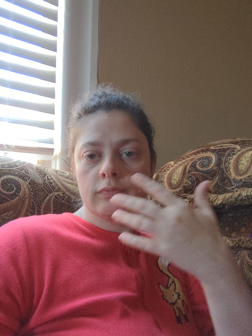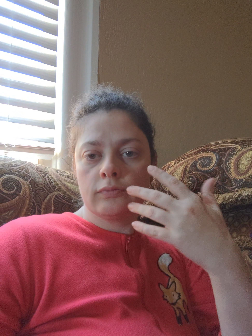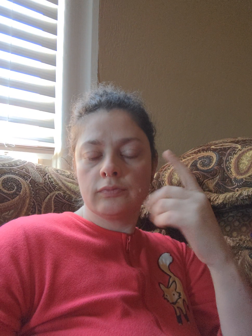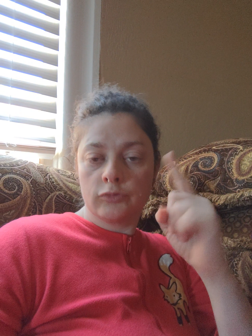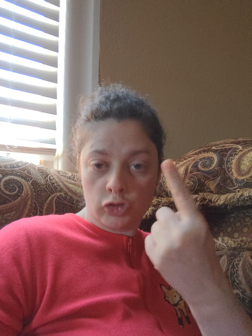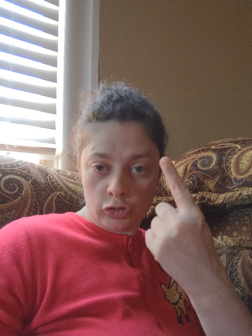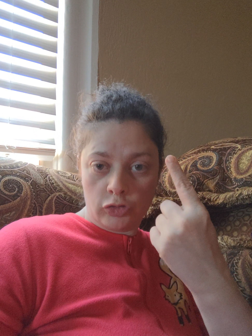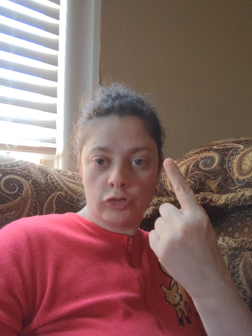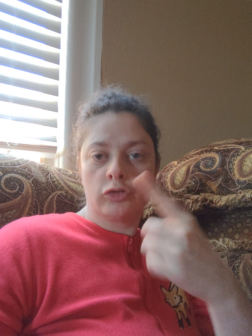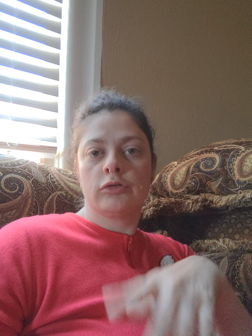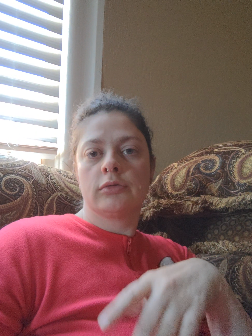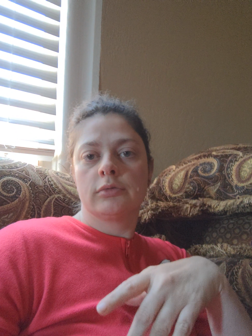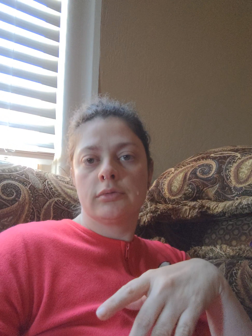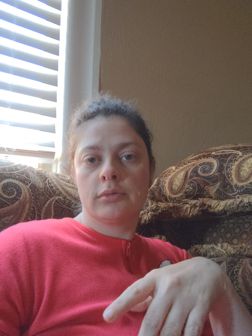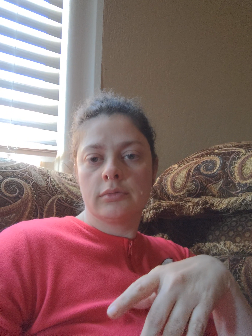first